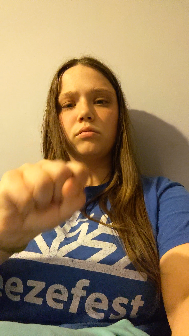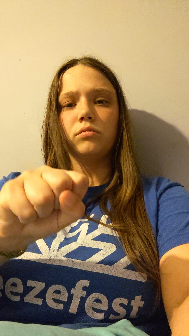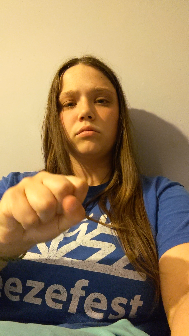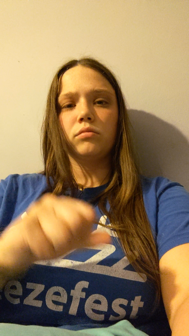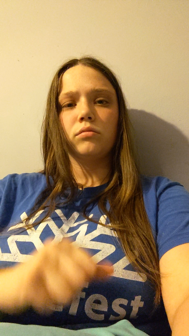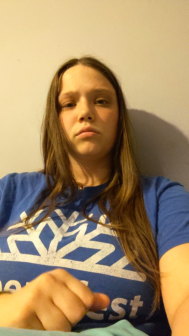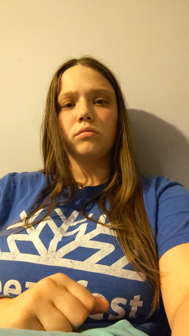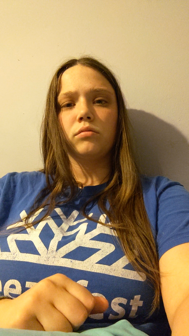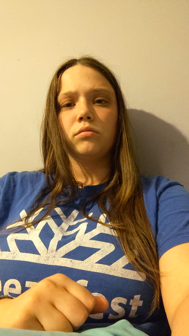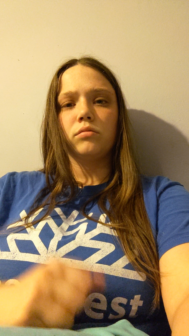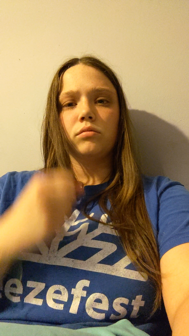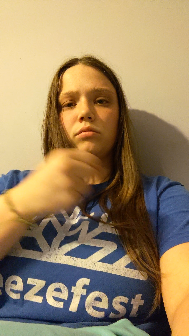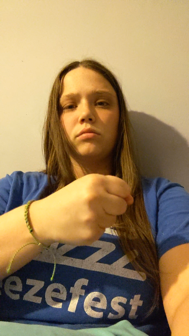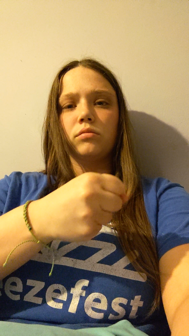hit